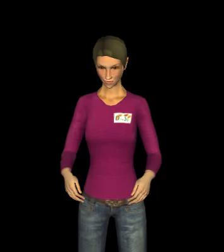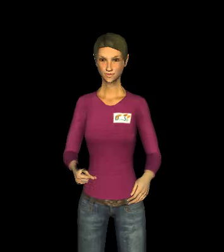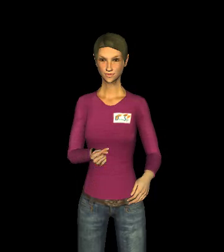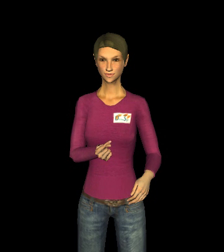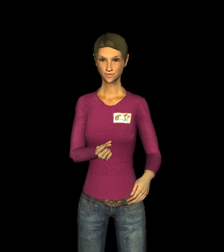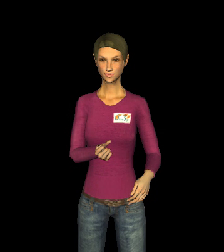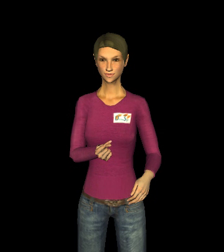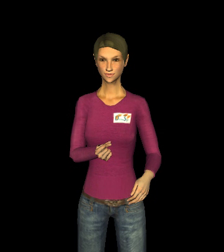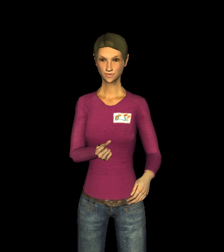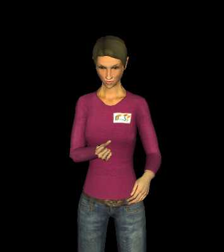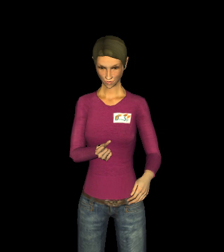مال